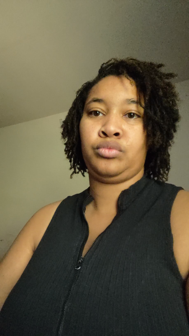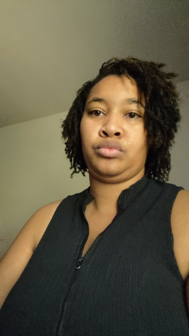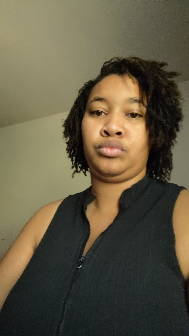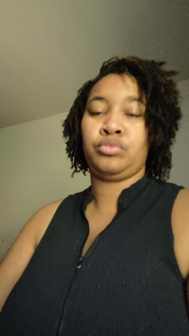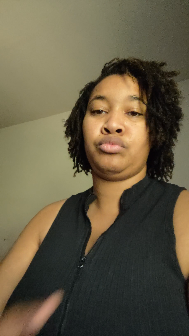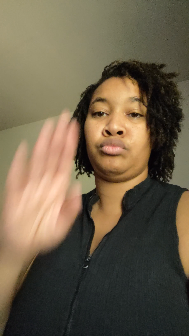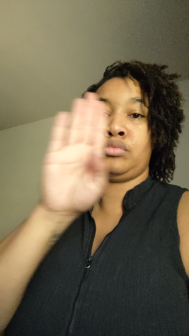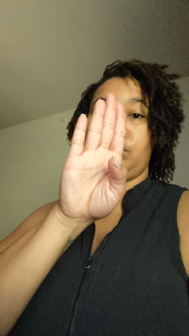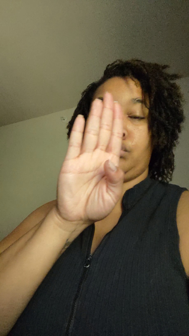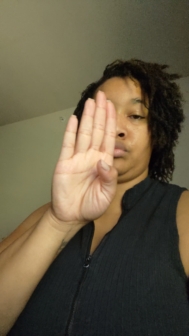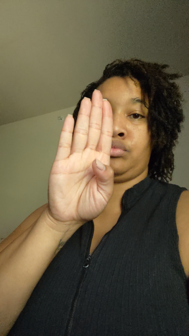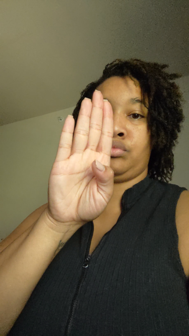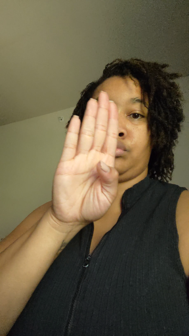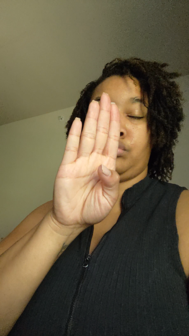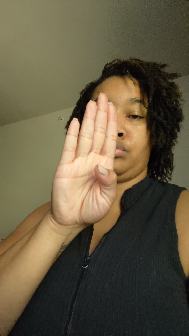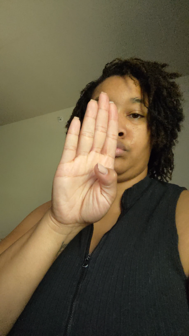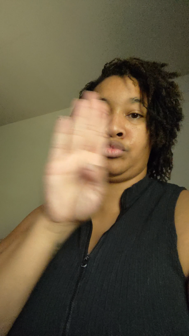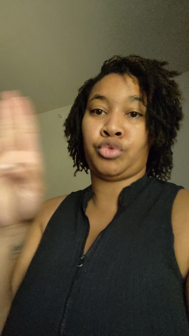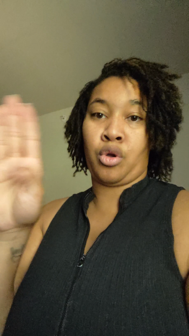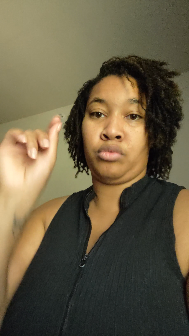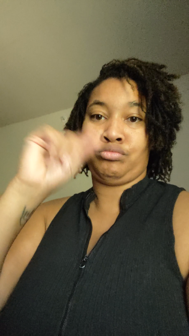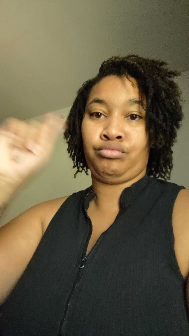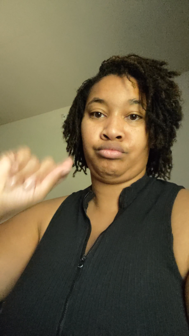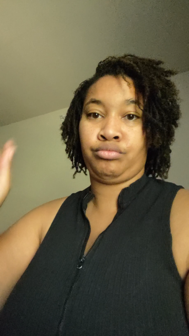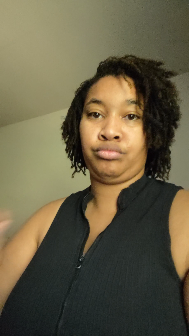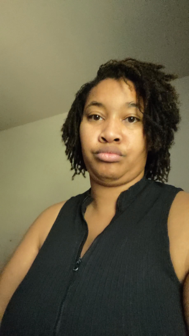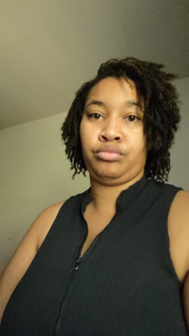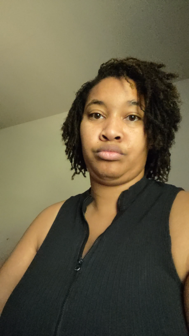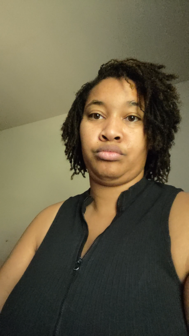chalk